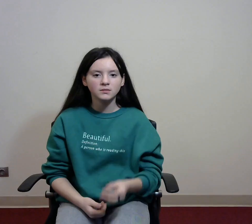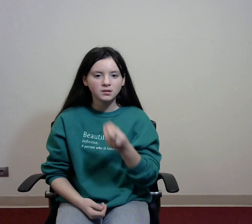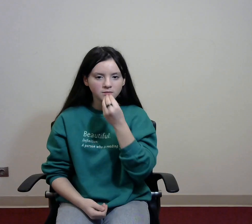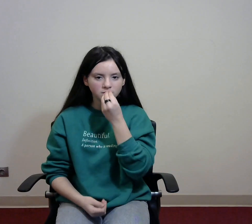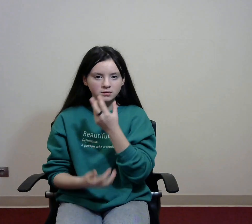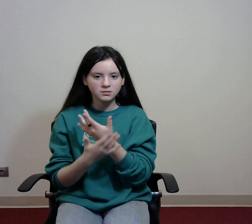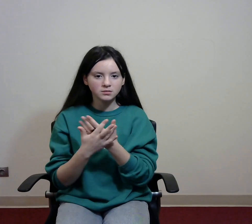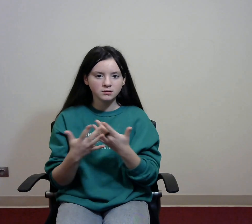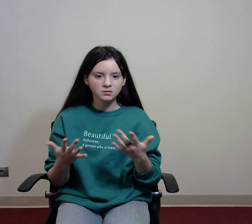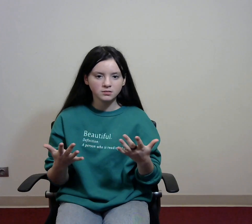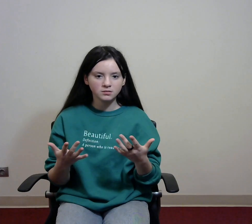ərzaq